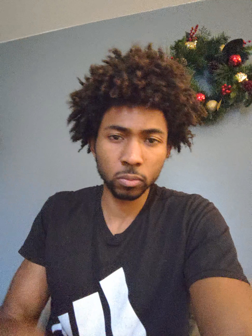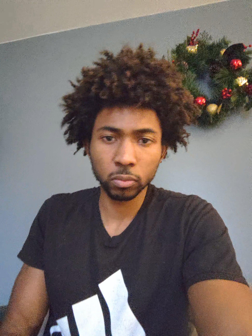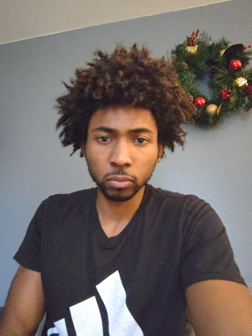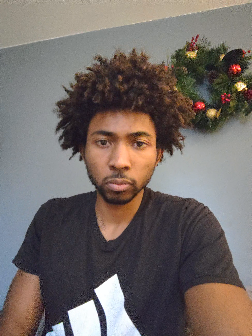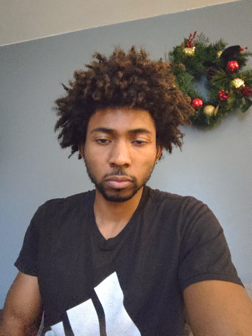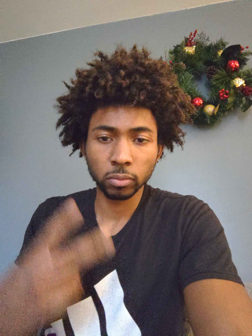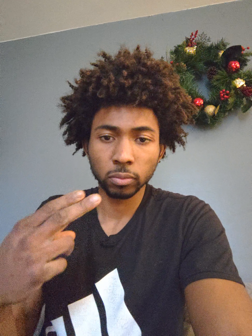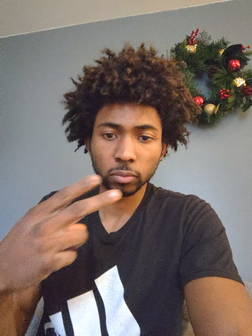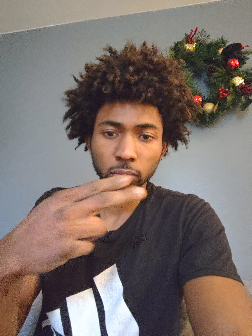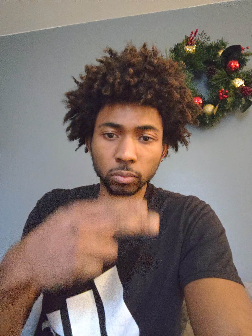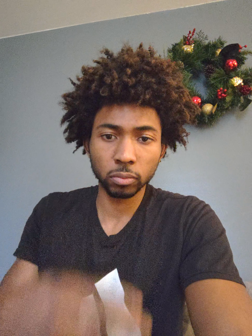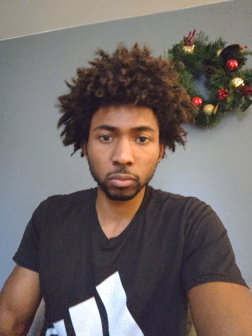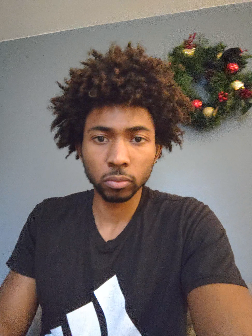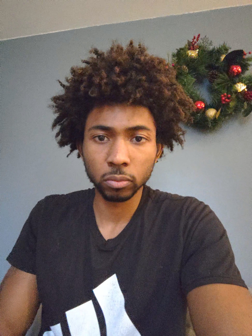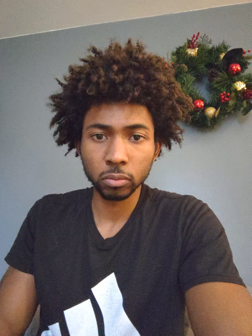scissors